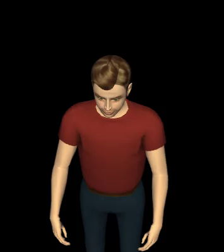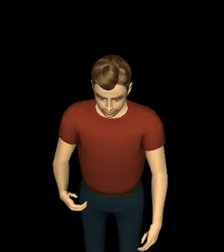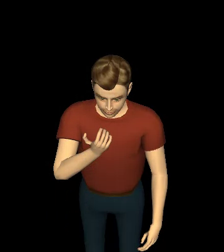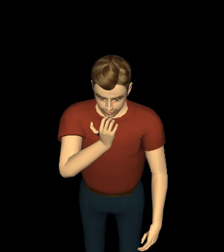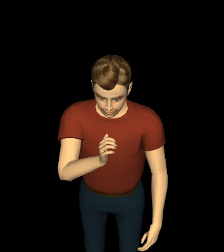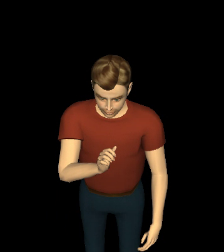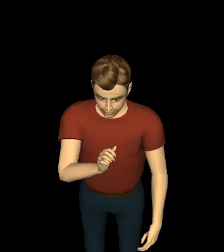حرارة